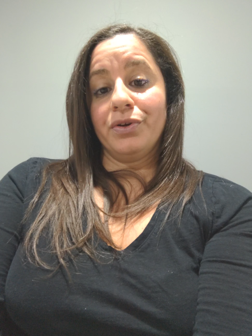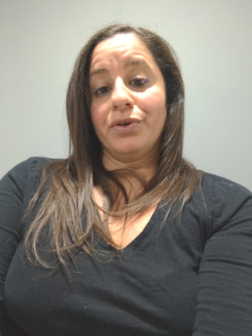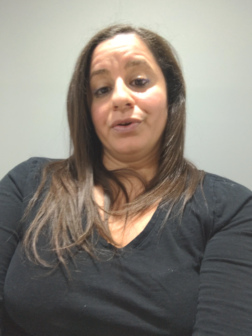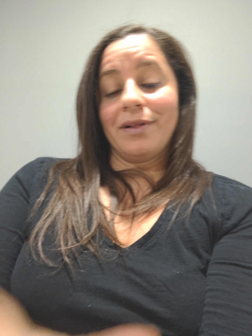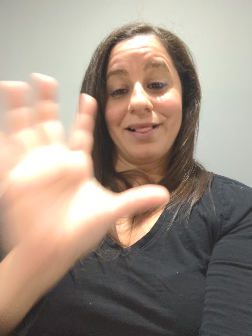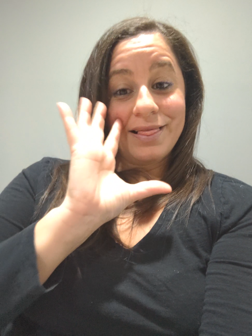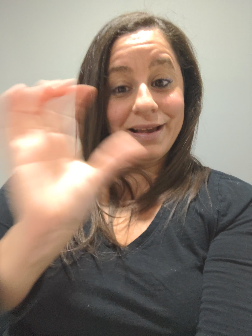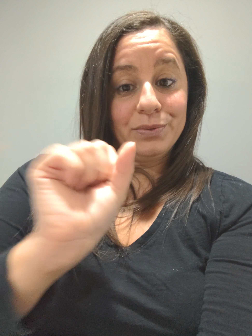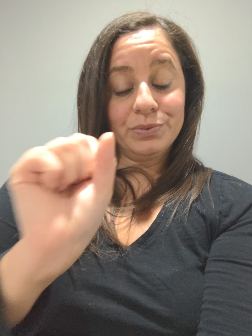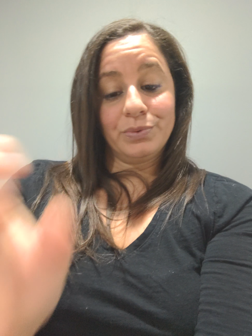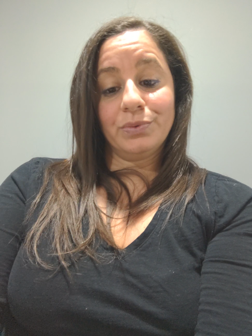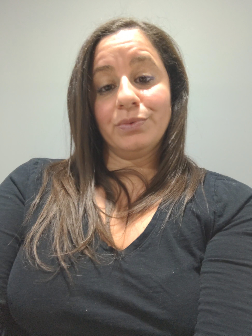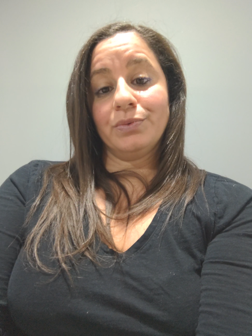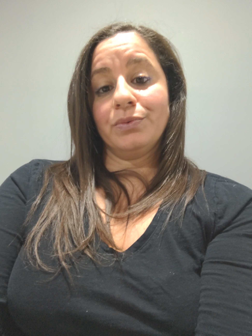loud